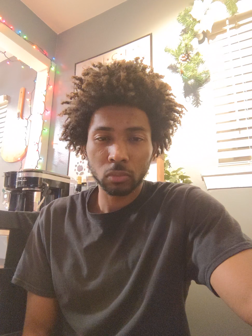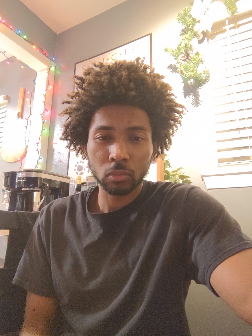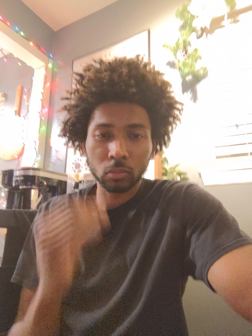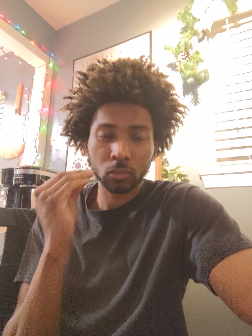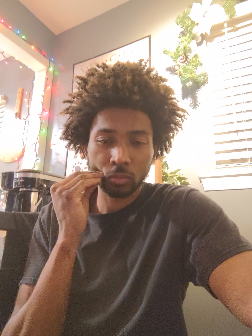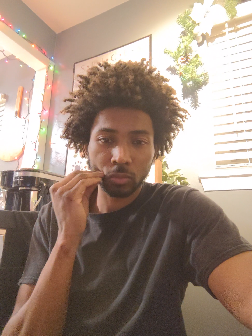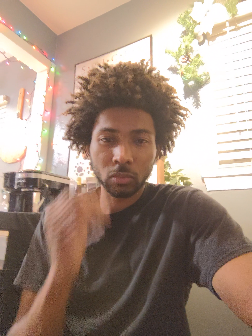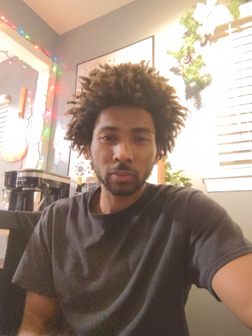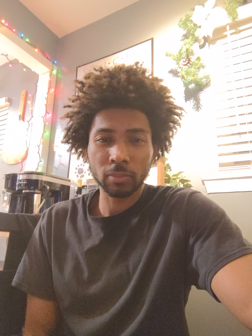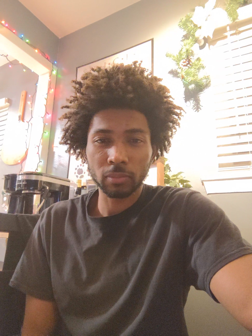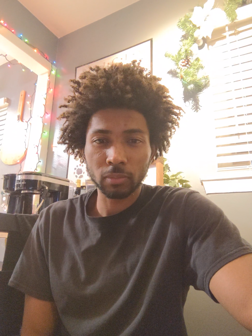kiss